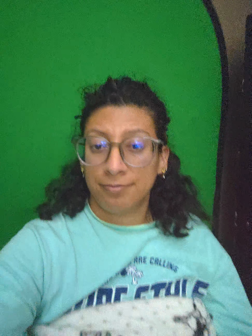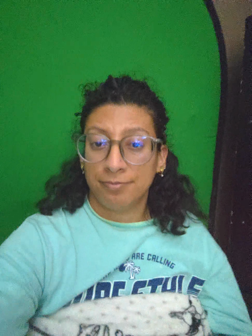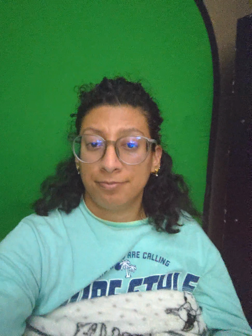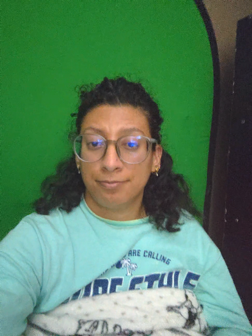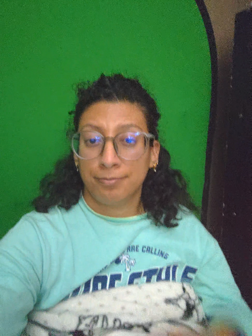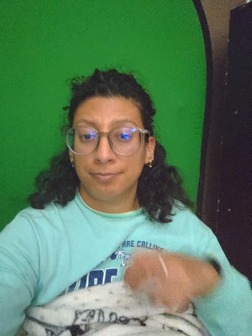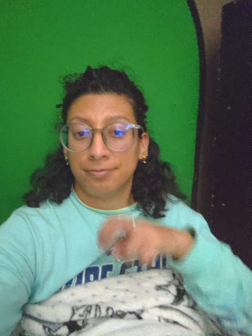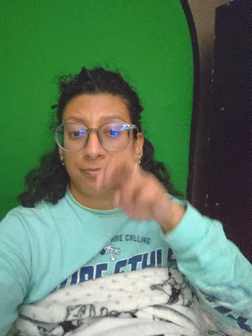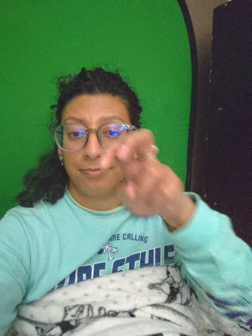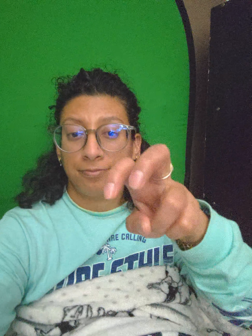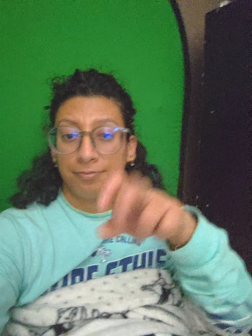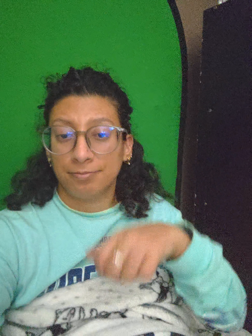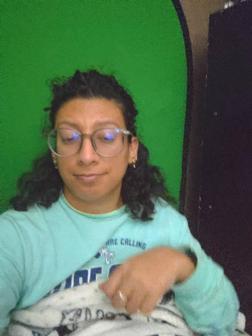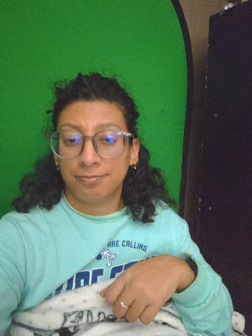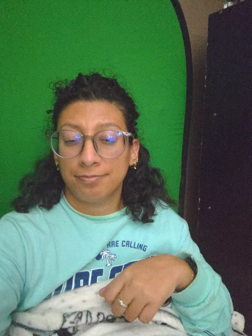ride